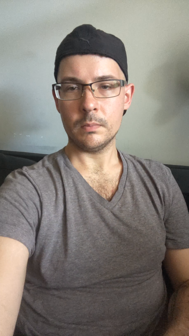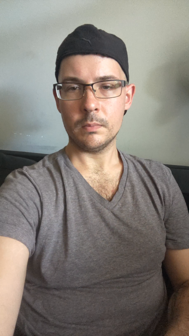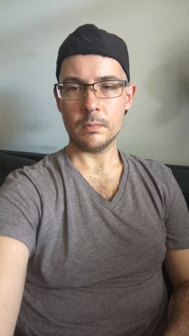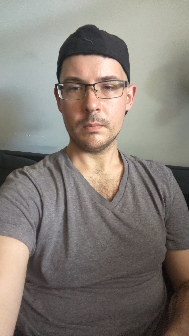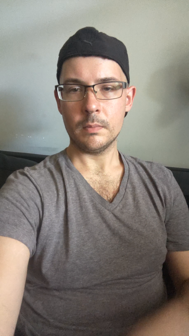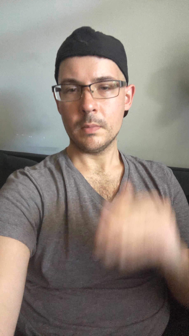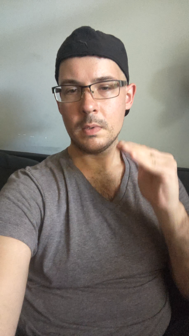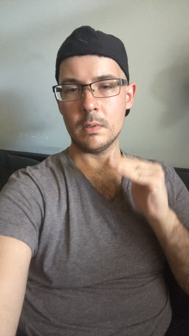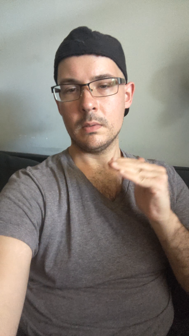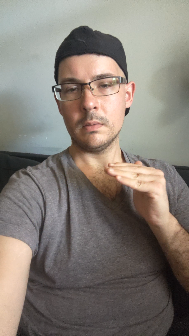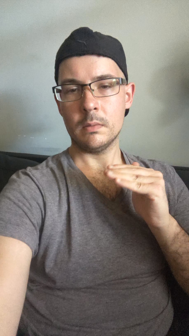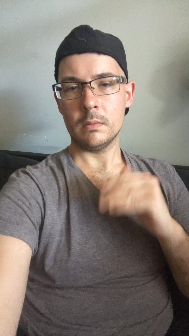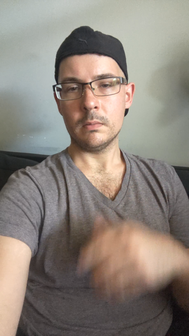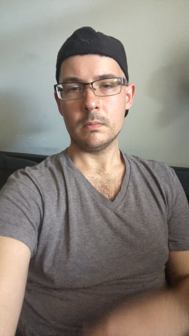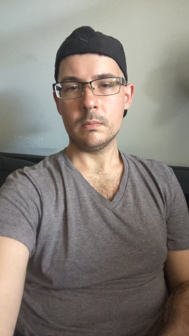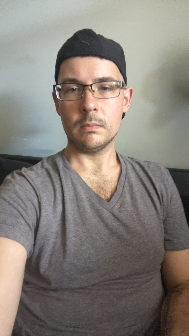little